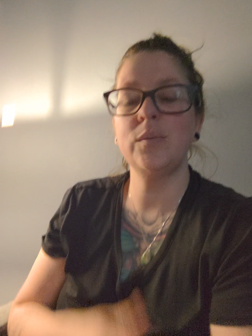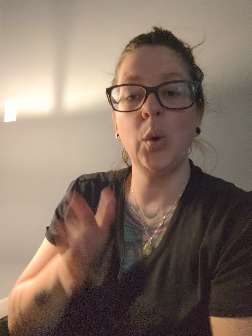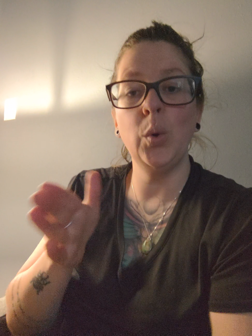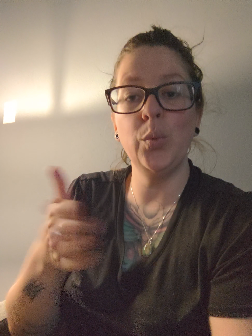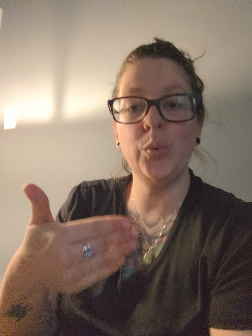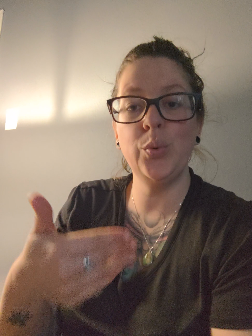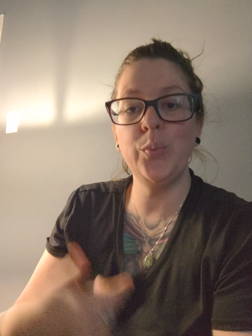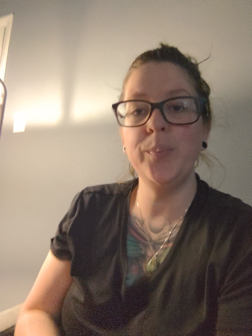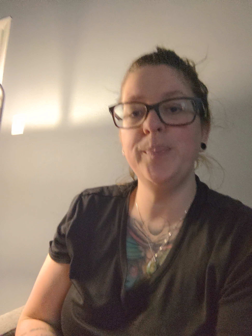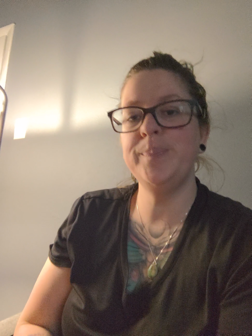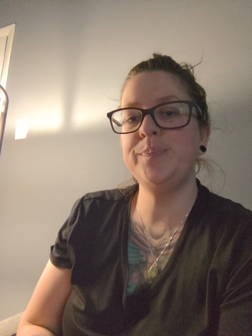room